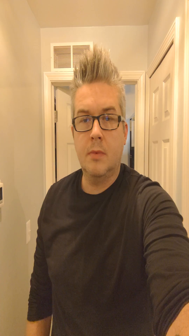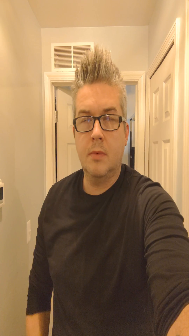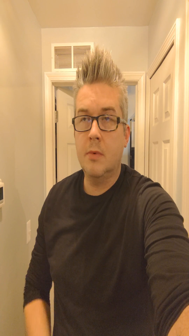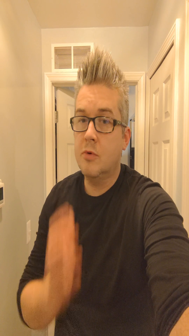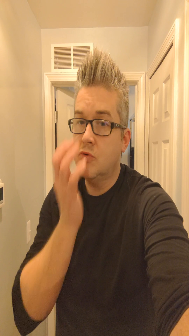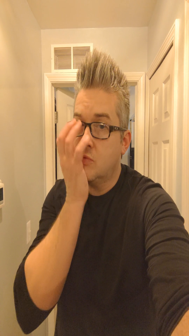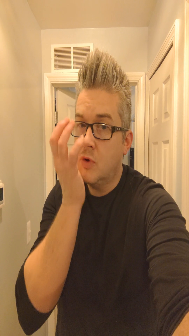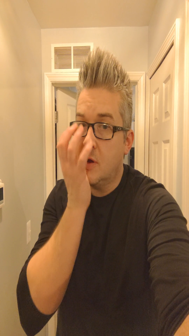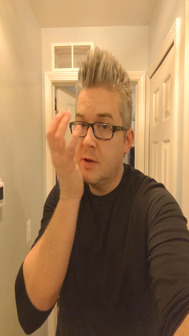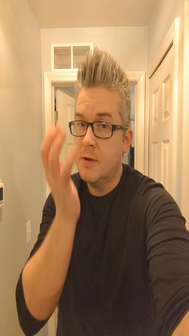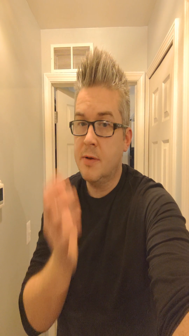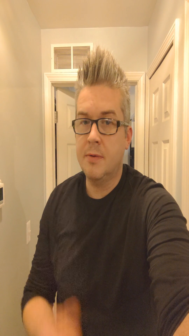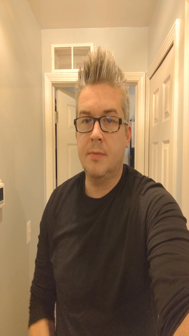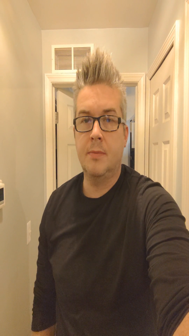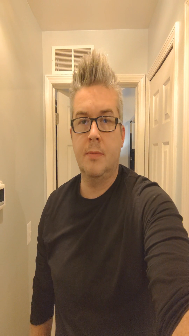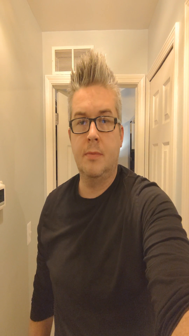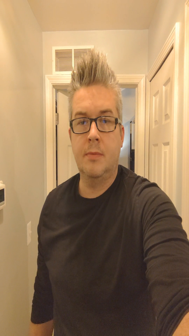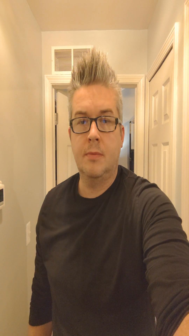grass